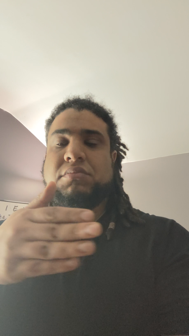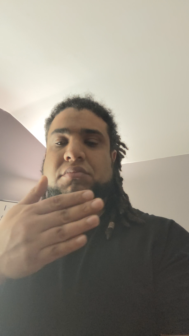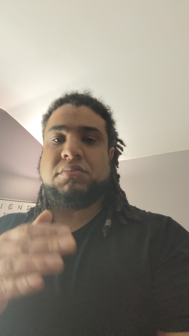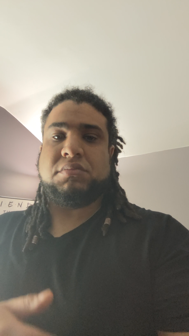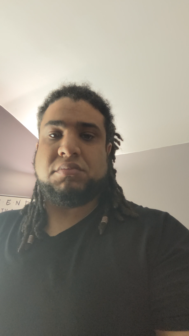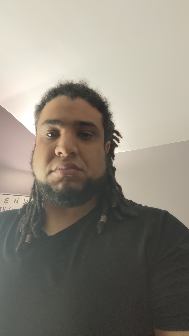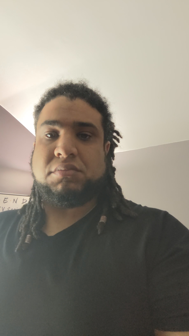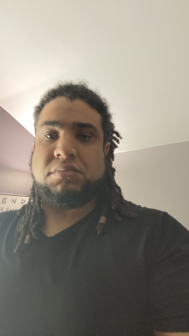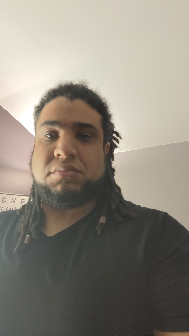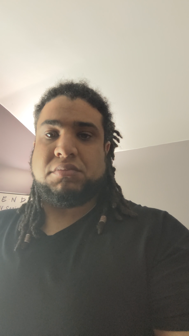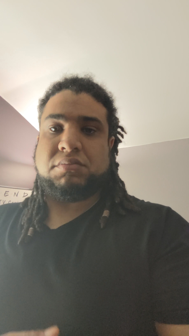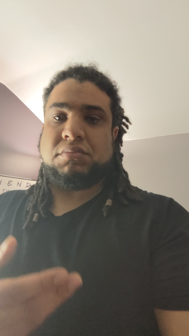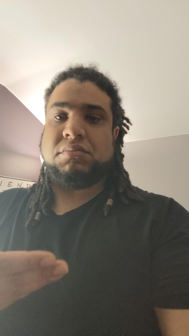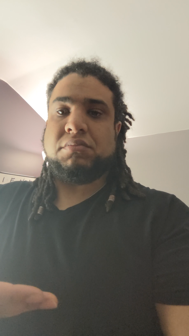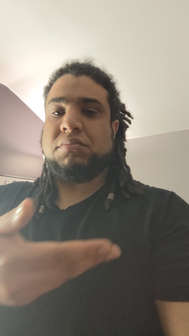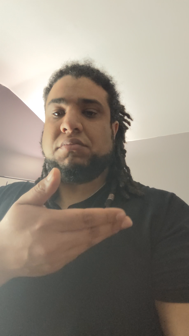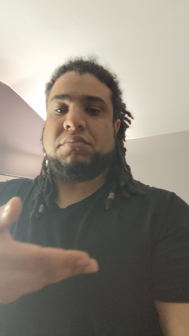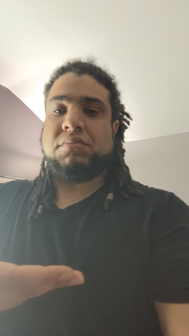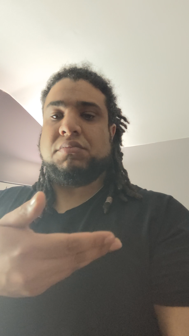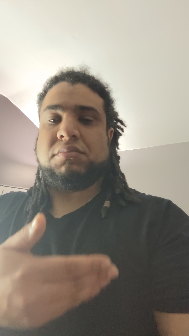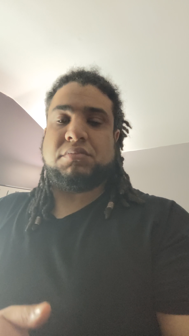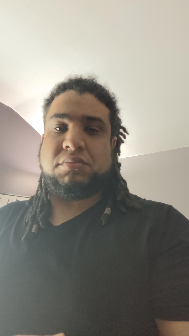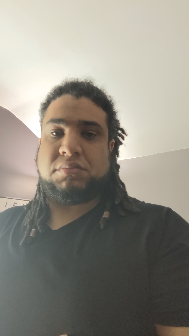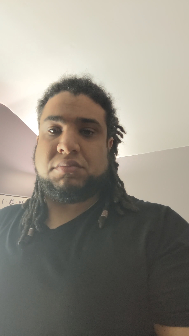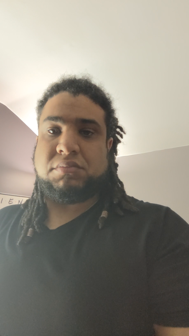baby